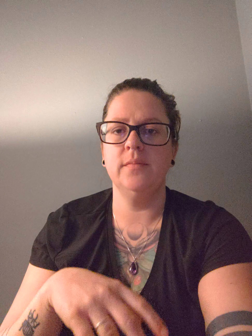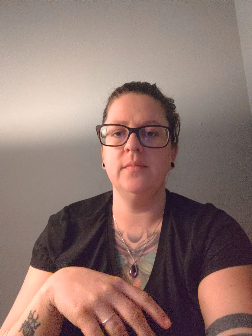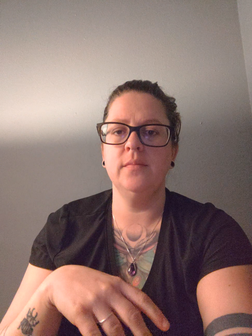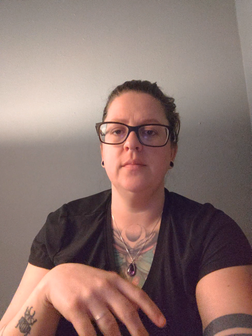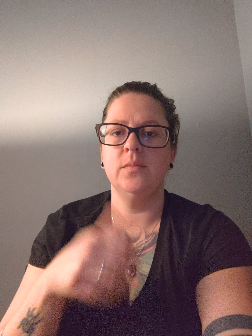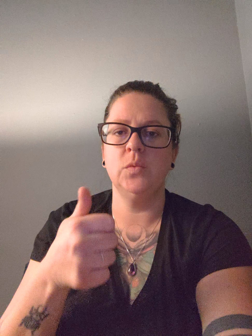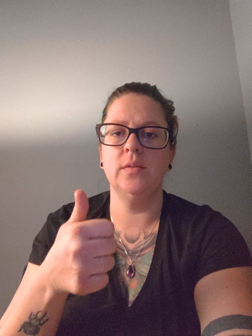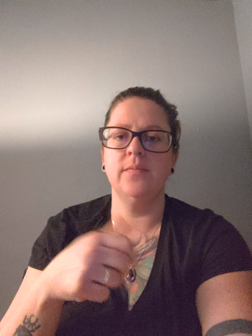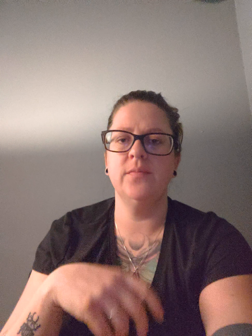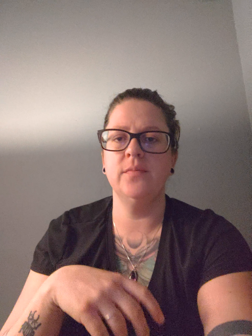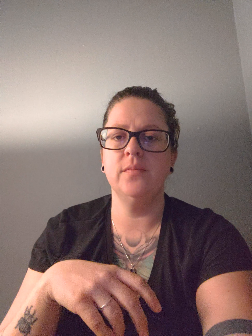yourself